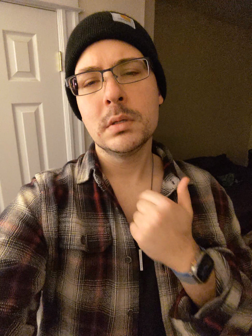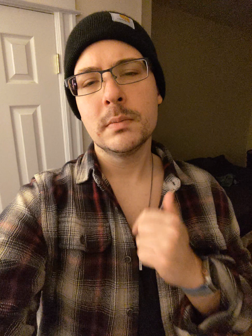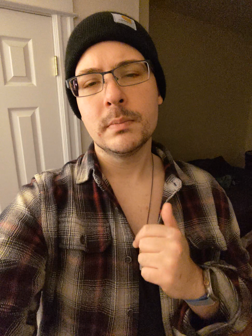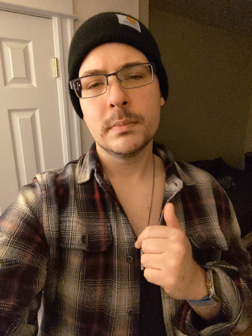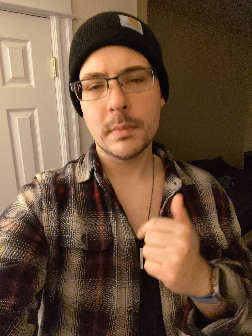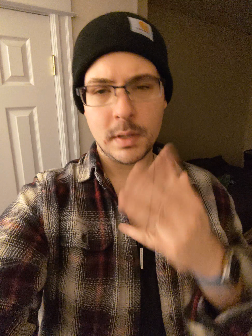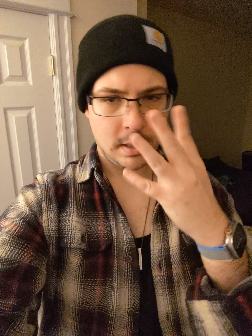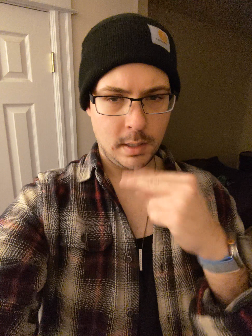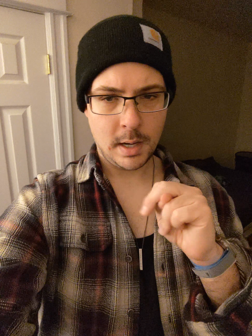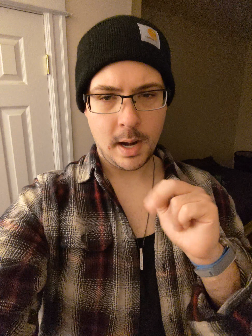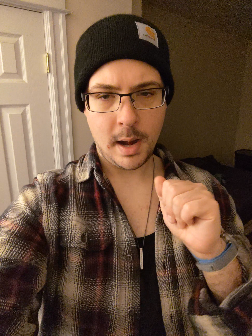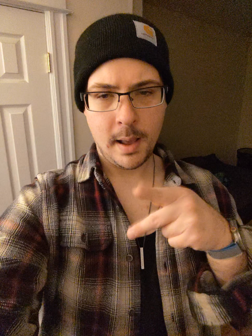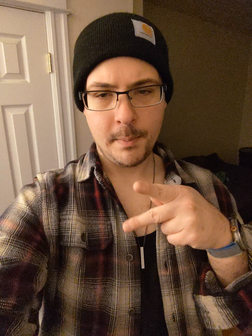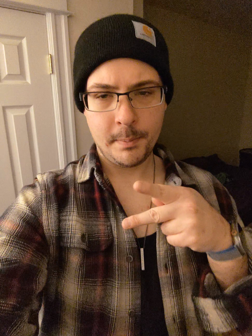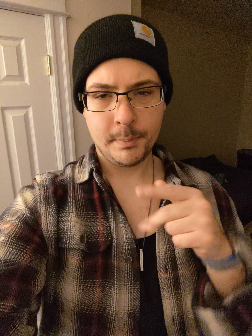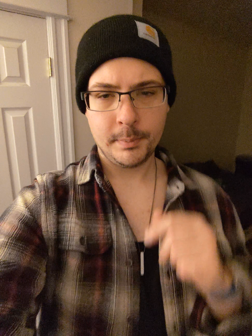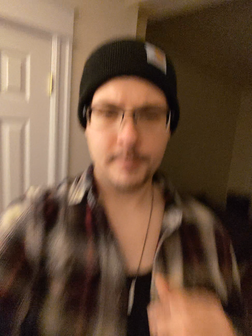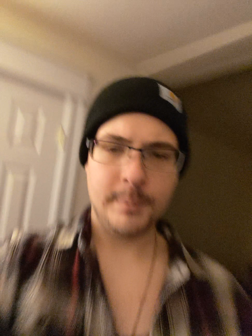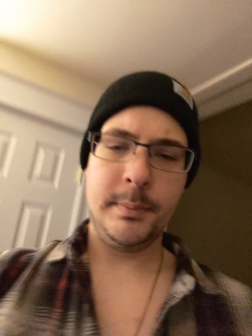nap